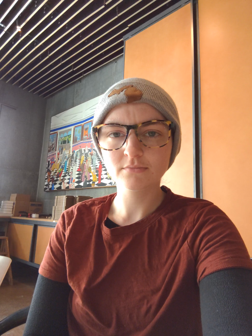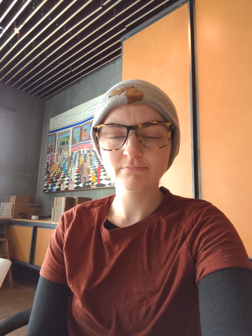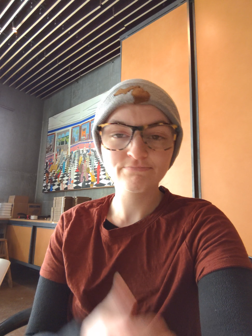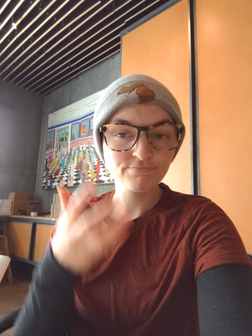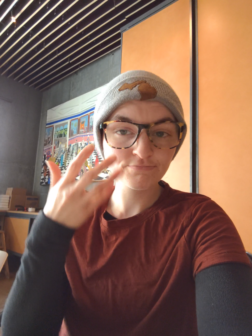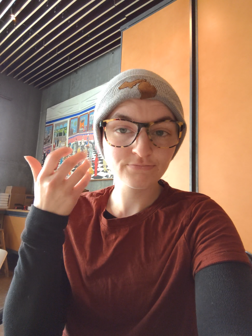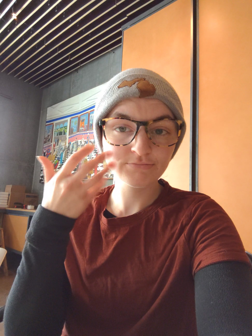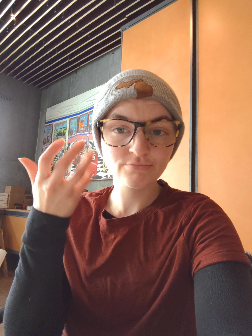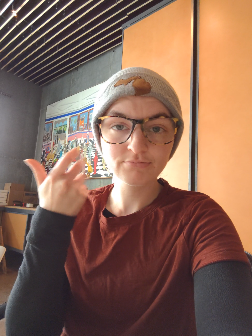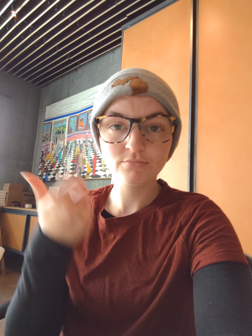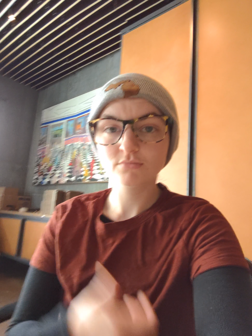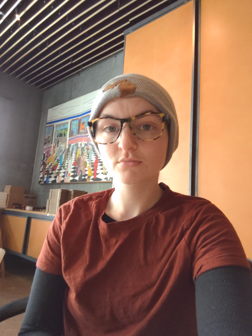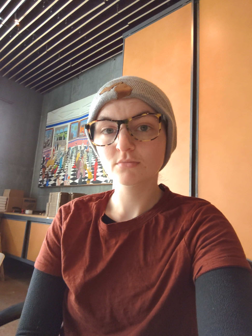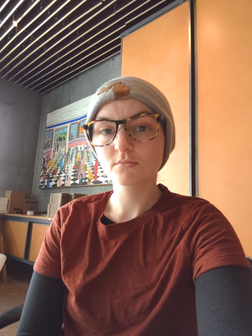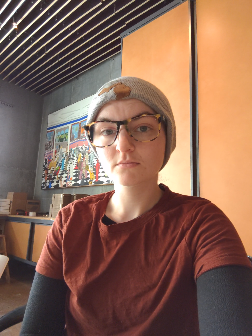tiger